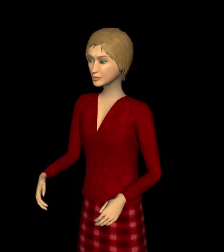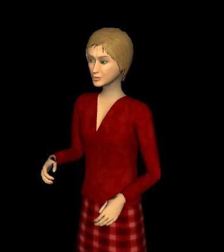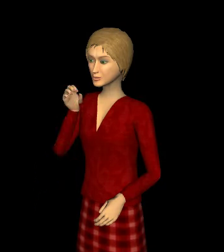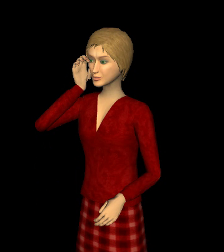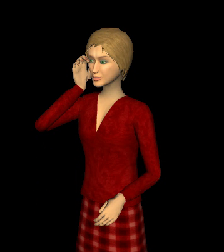يستمع